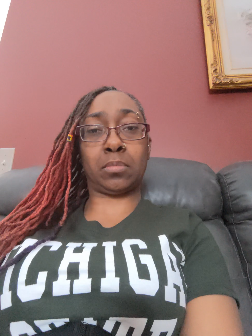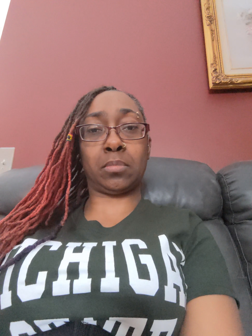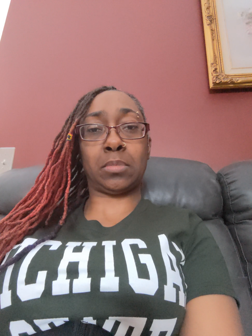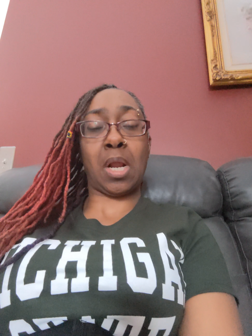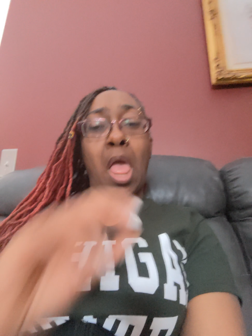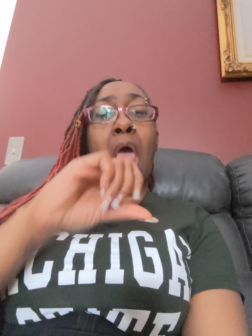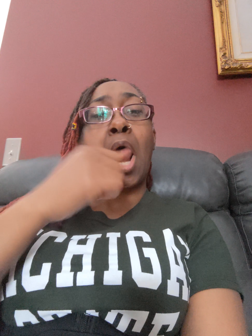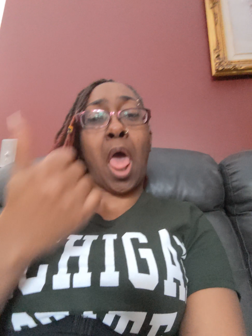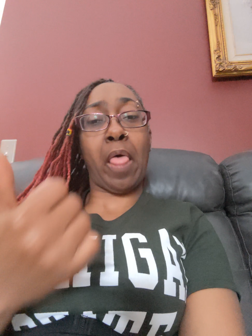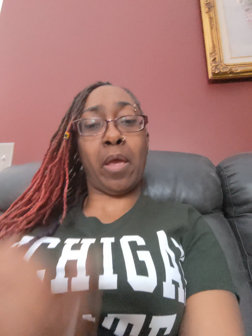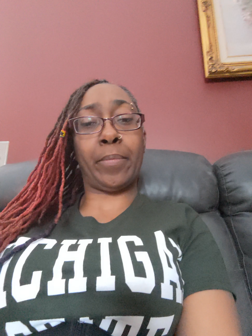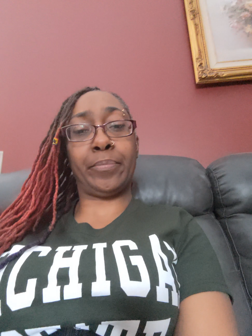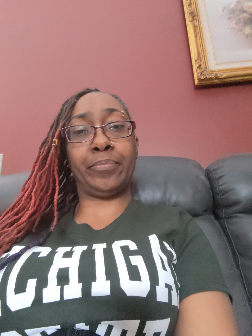another